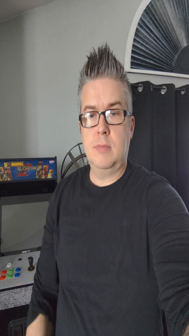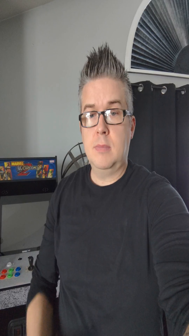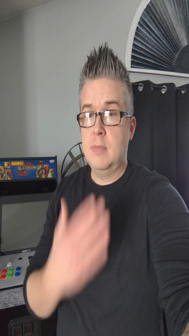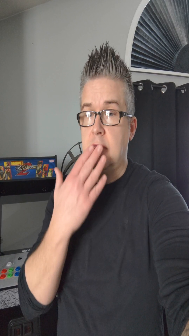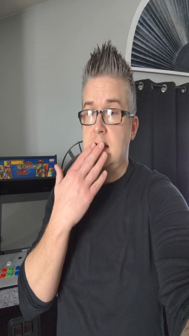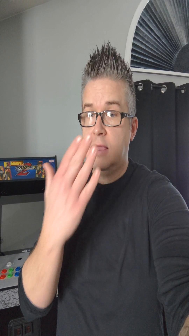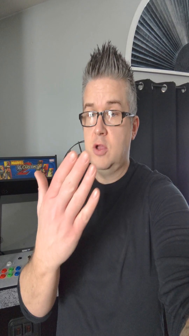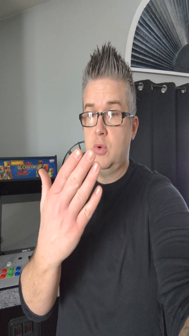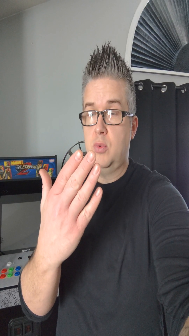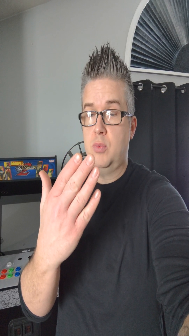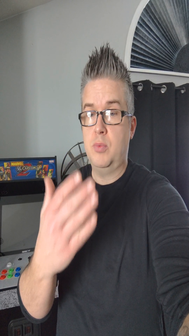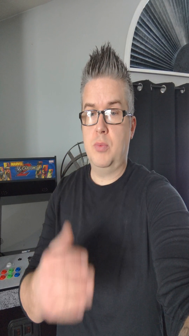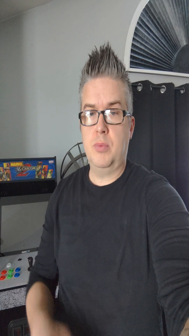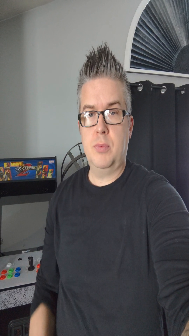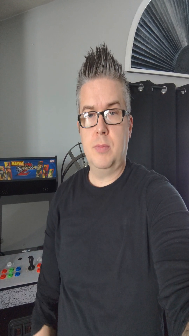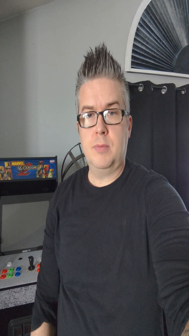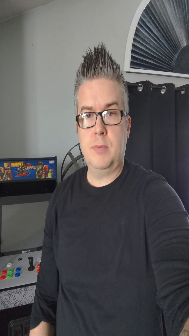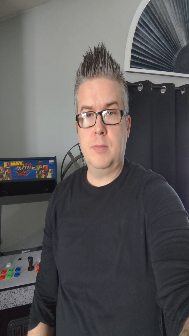thank you